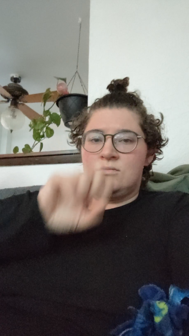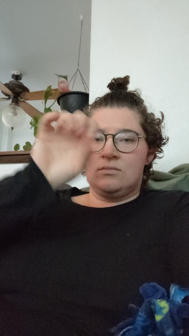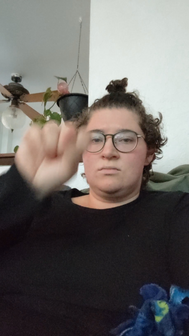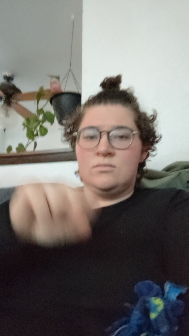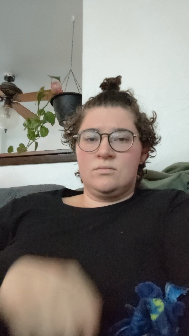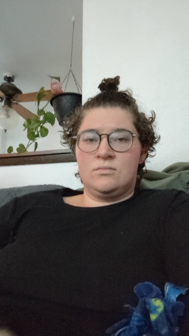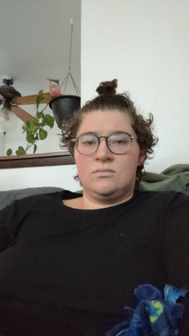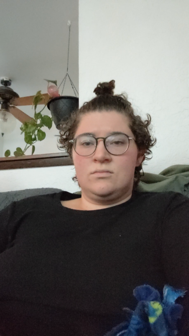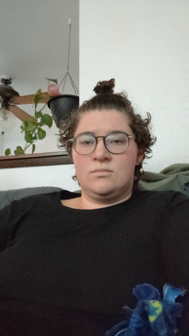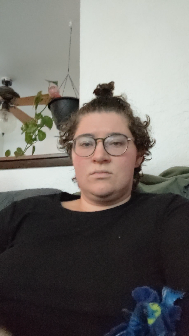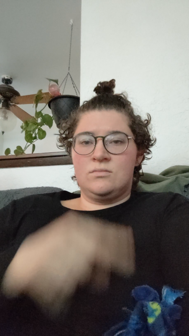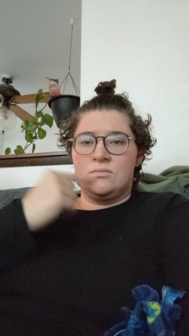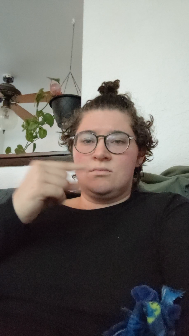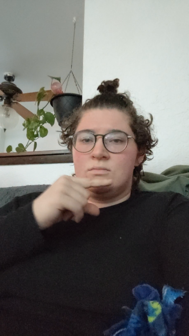glue